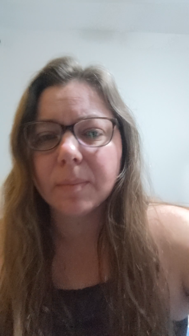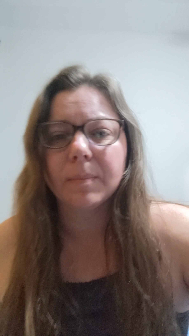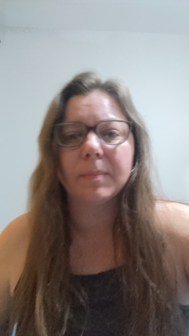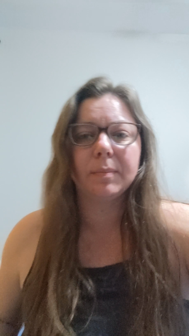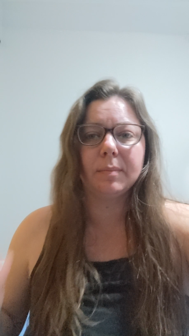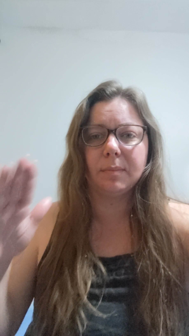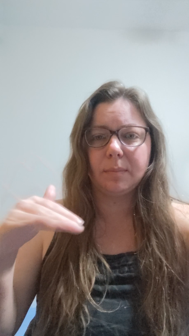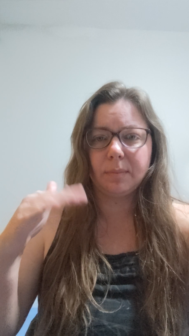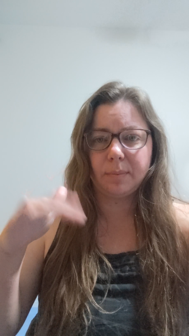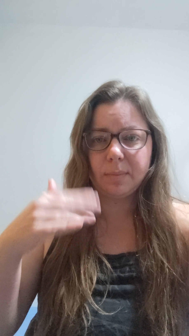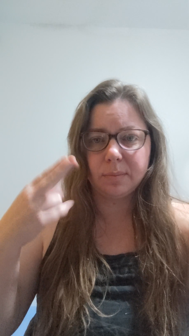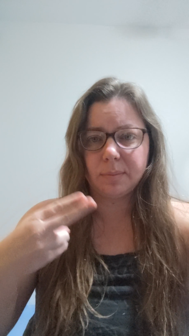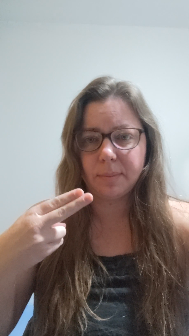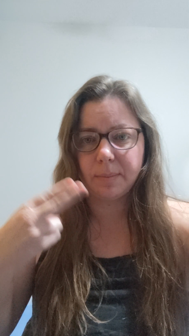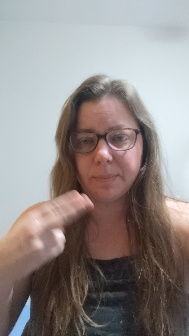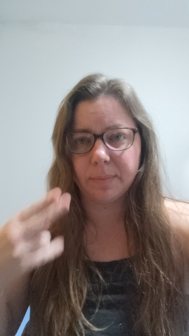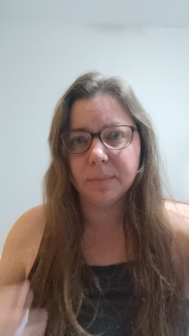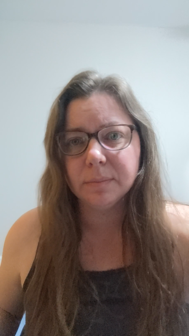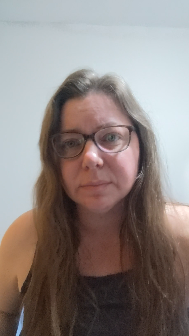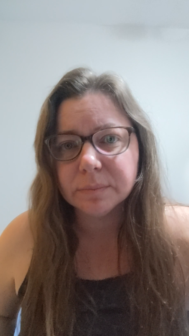pet's name